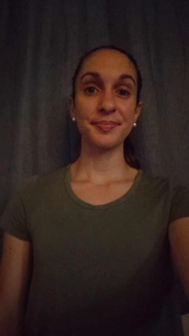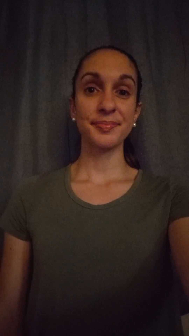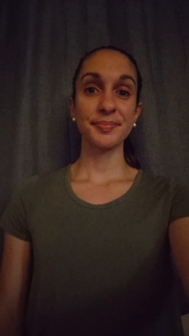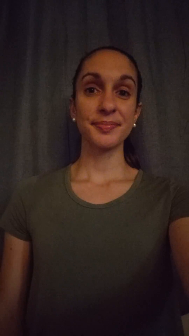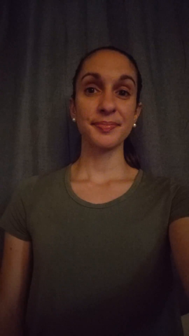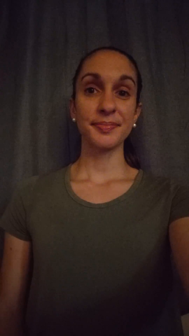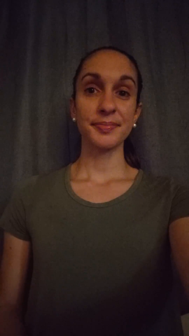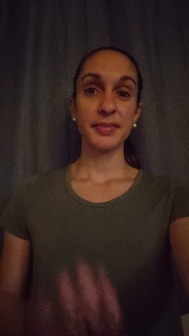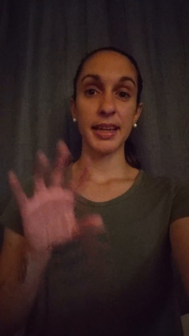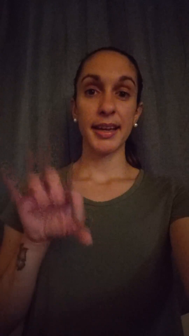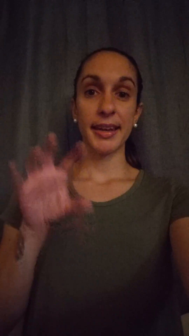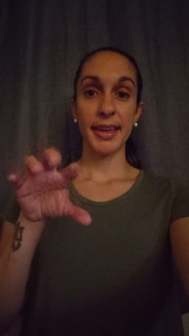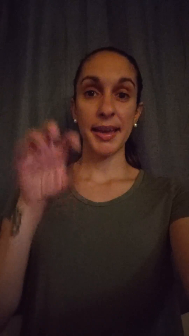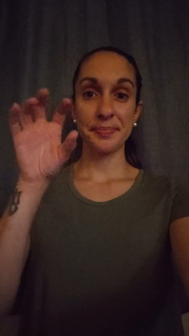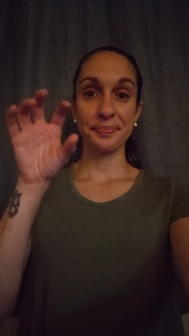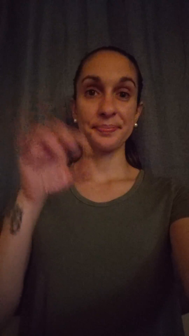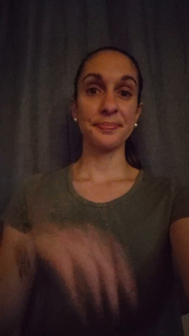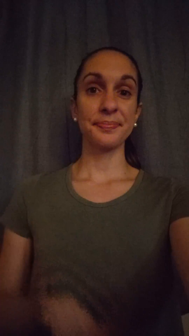climb